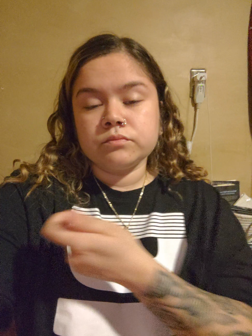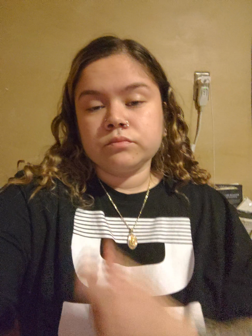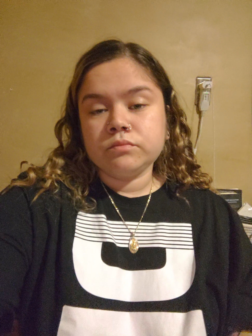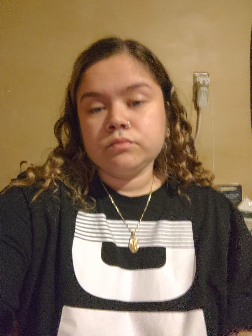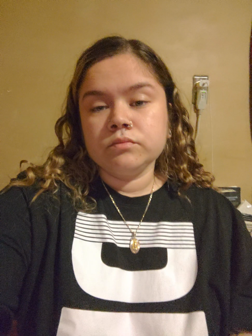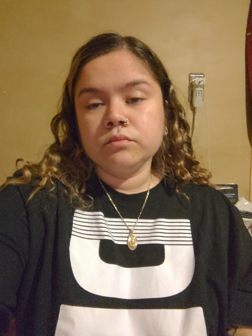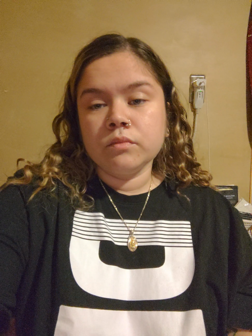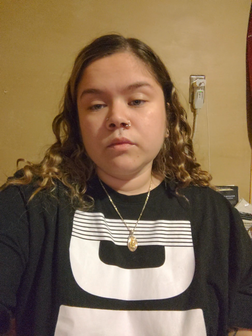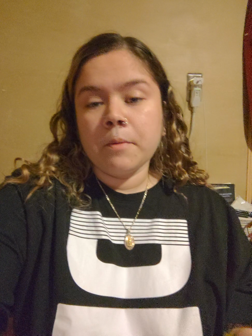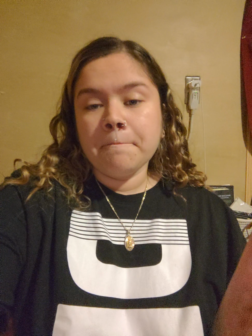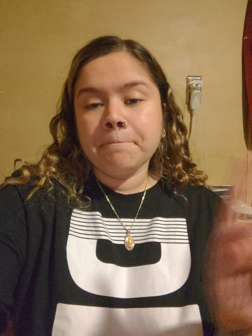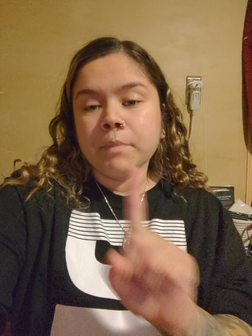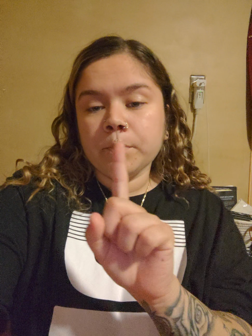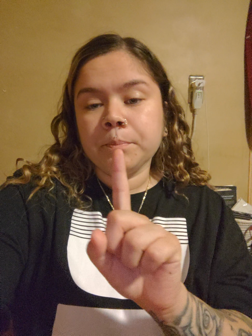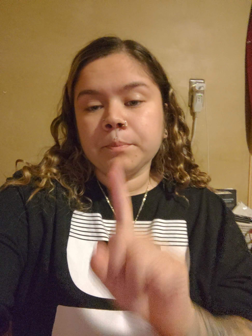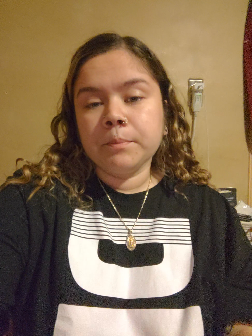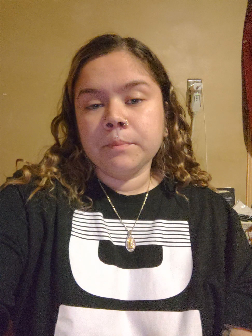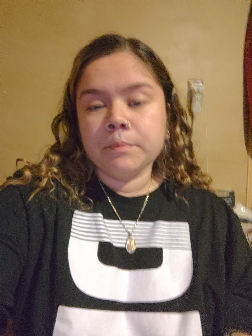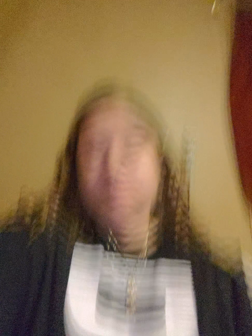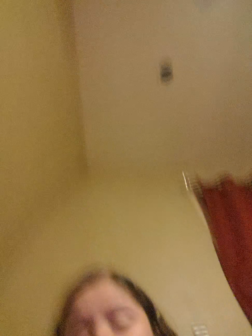bump